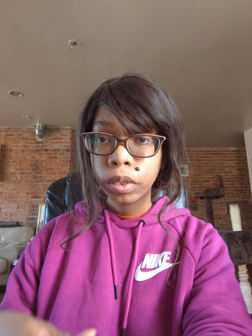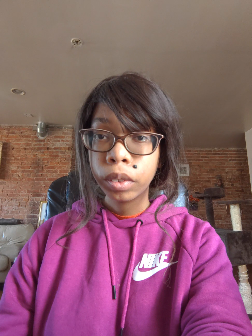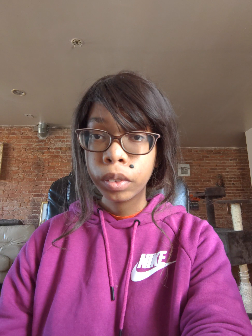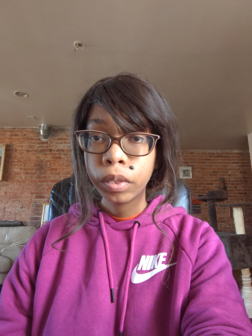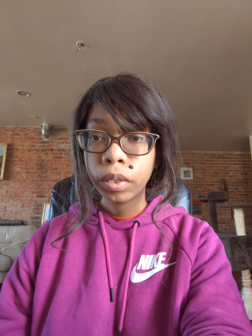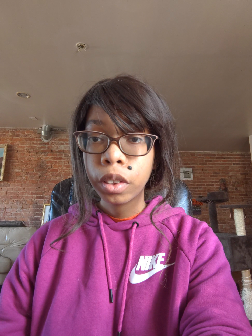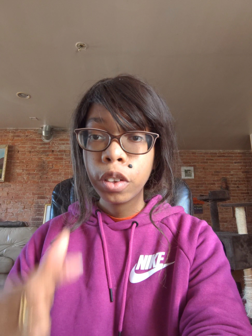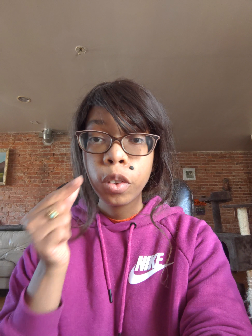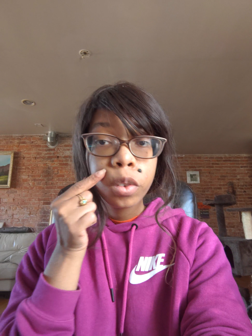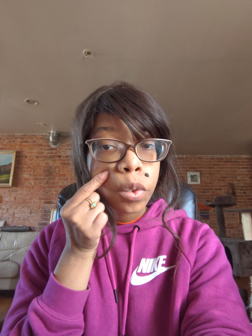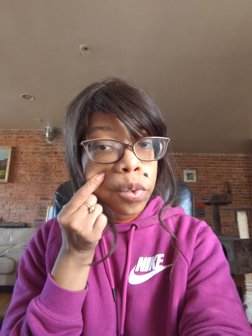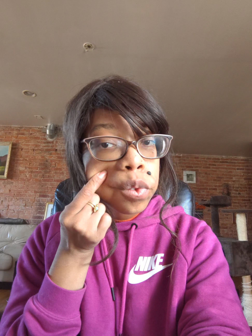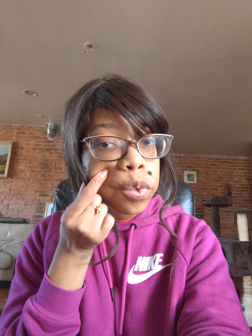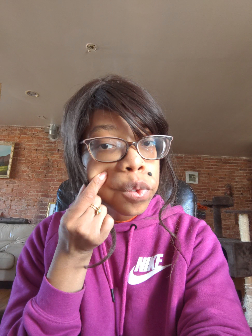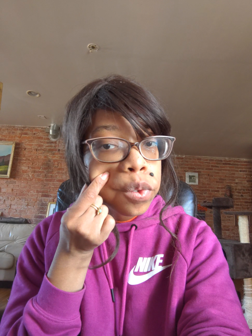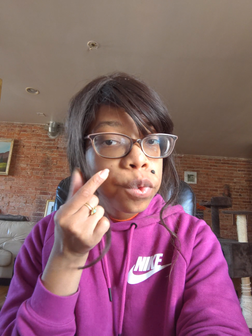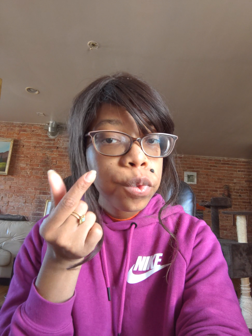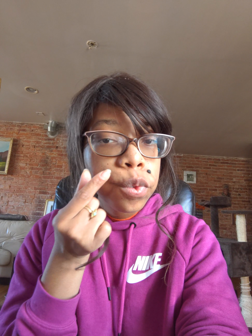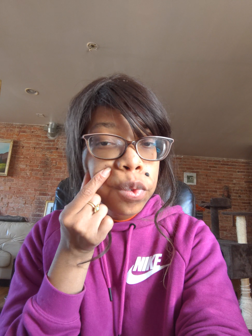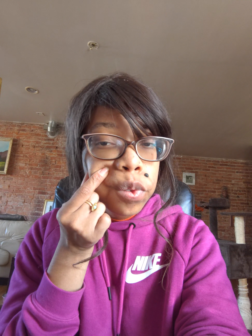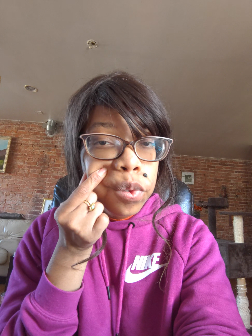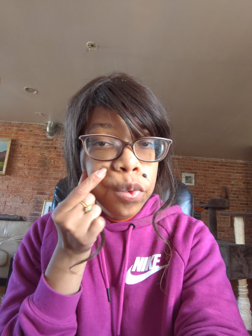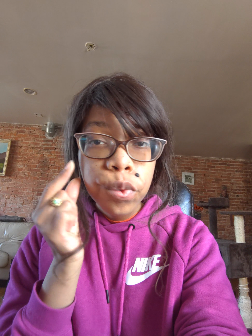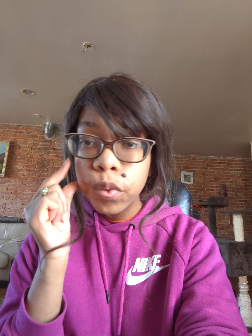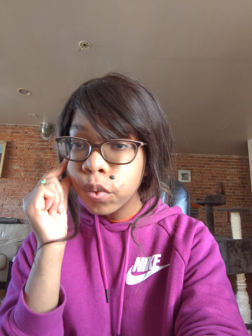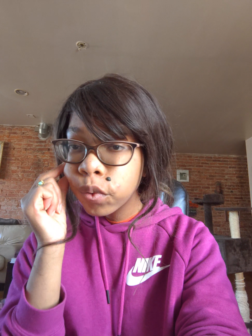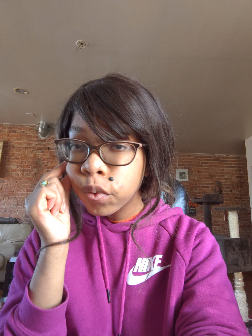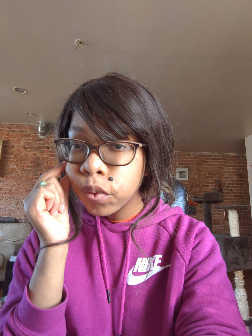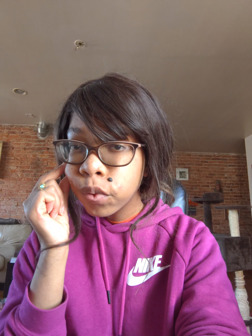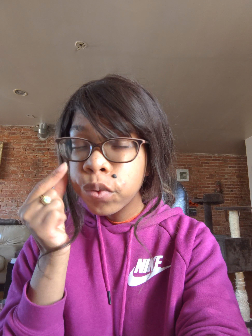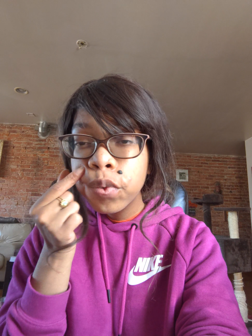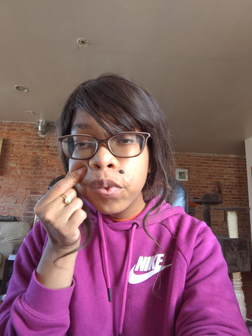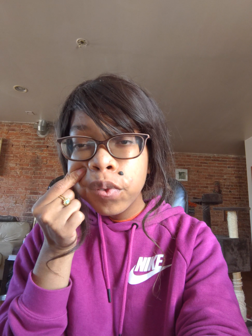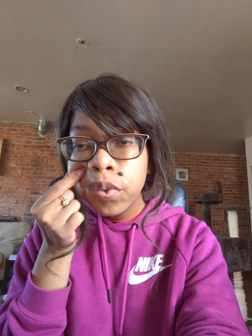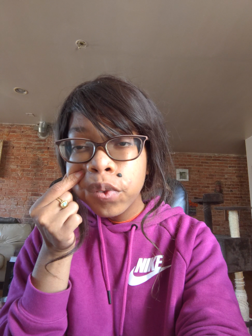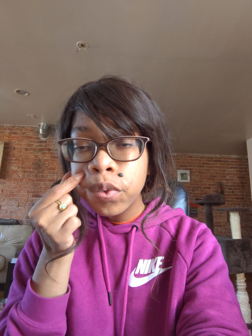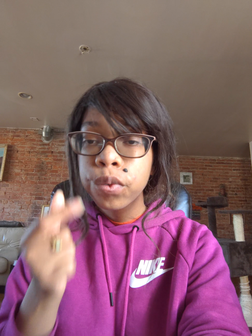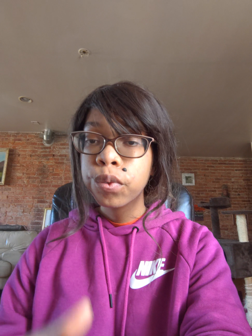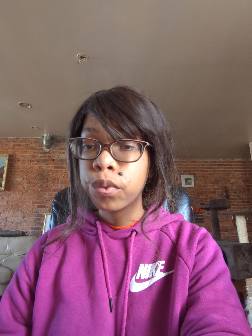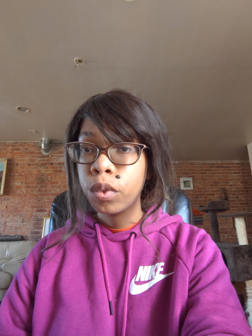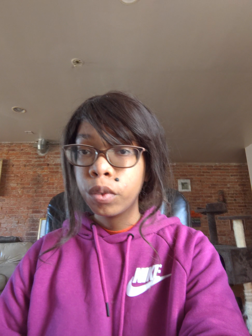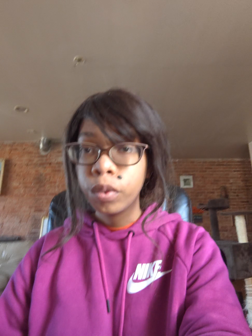cheek